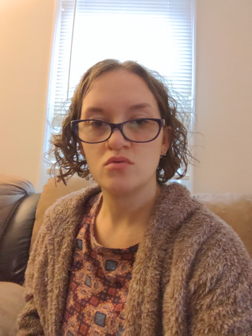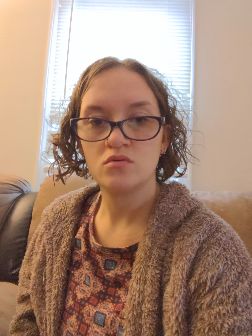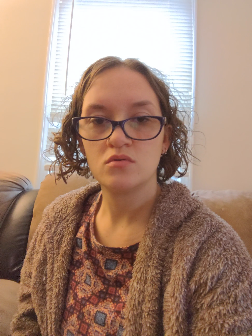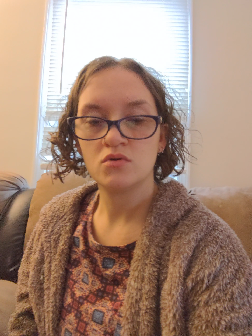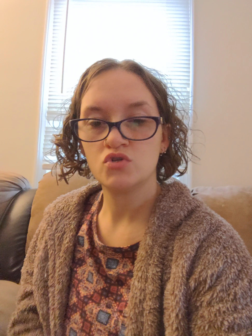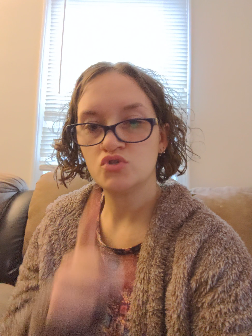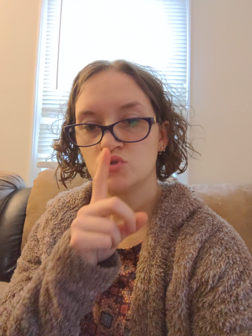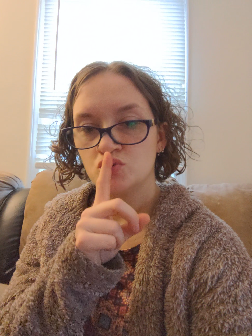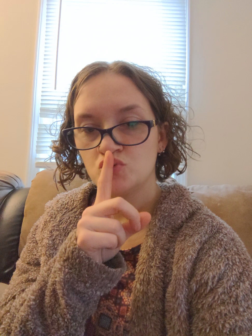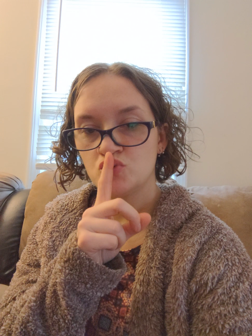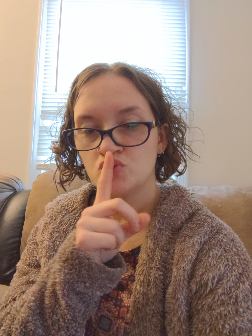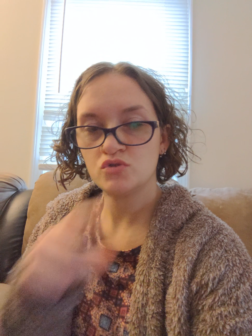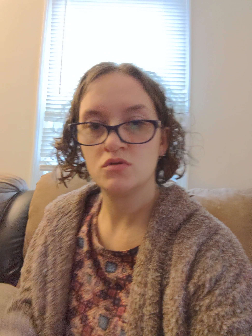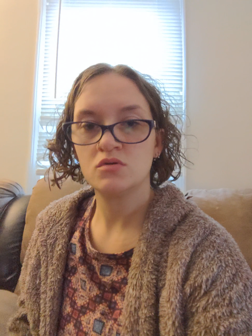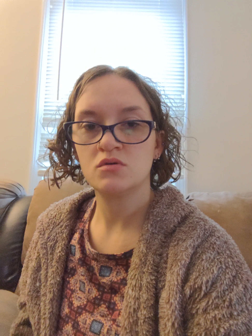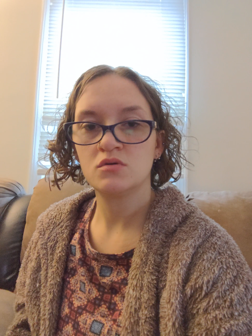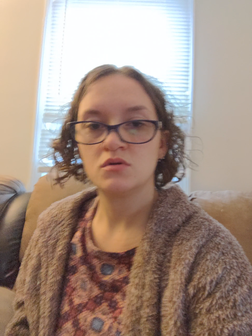shhh